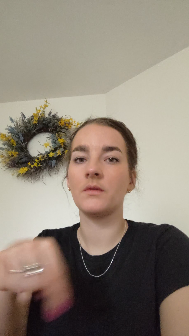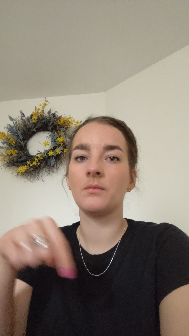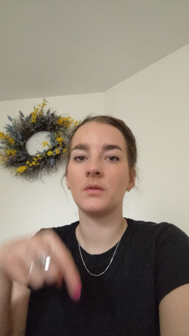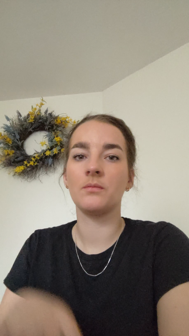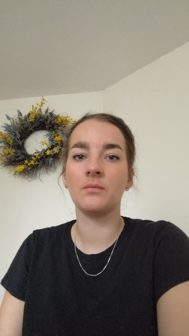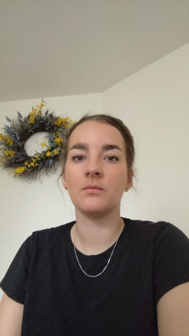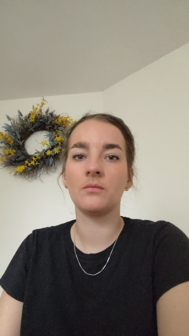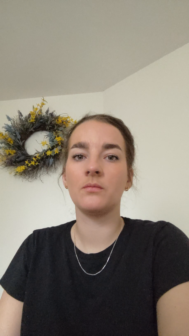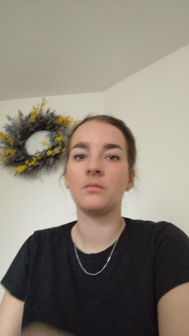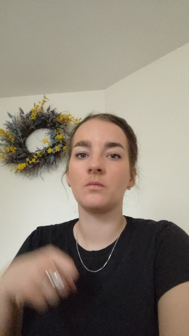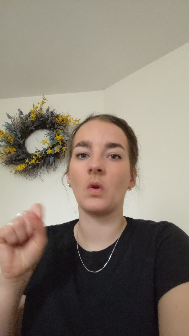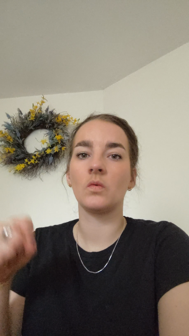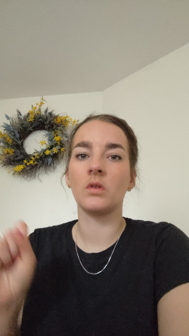motorcycle